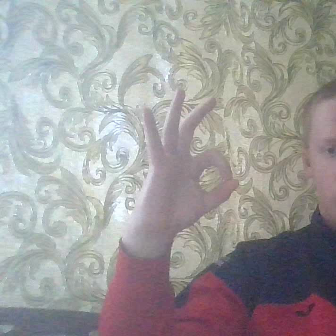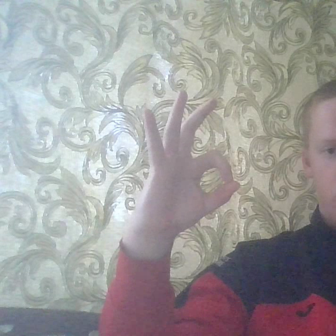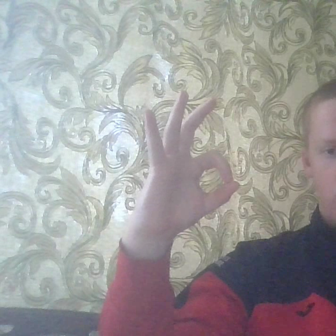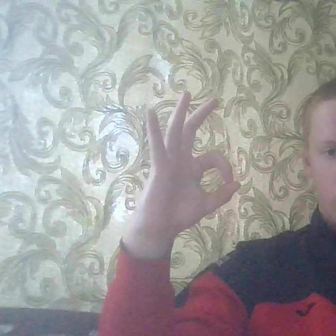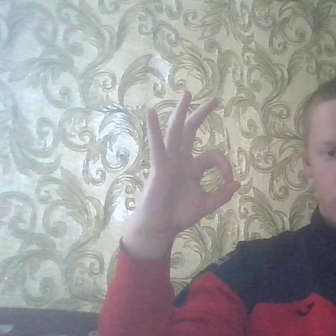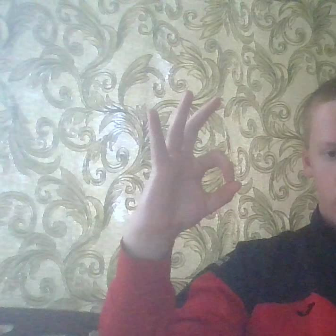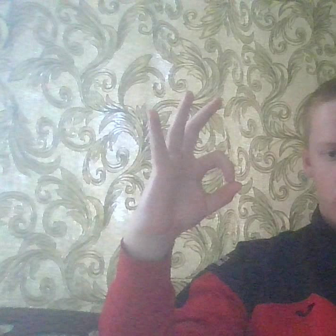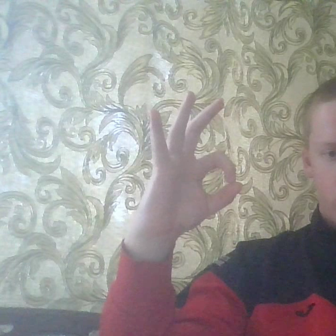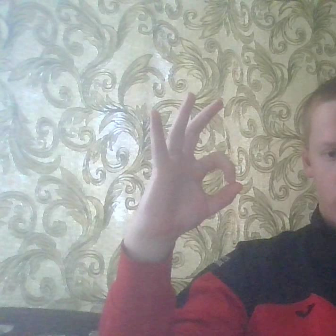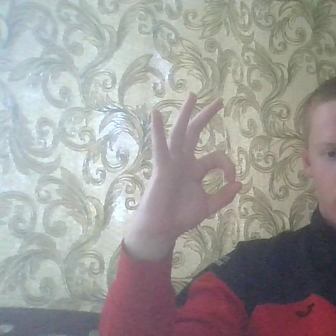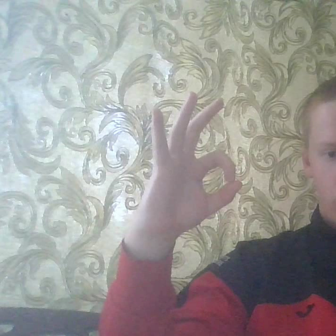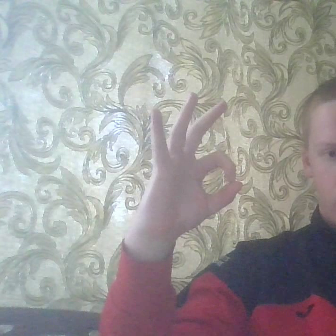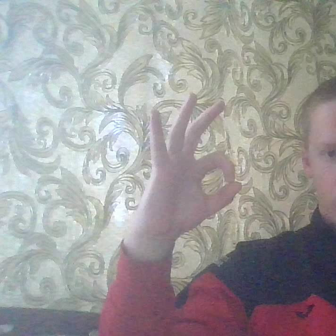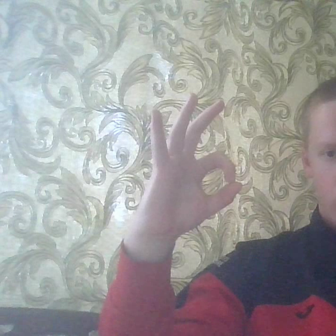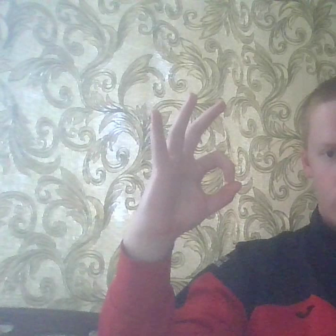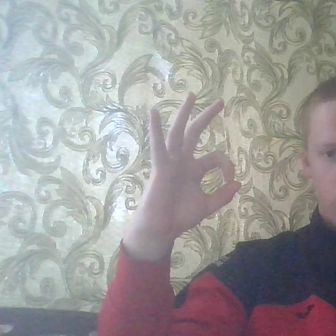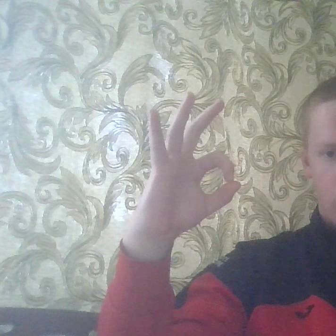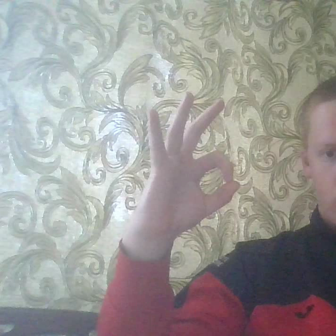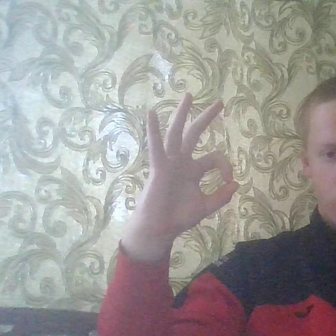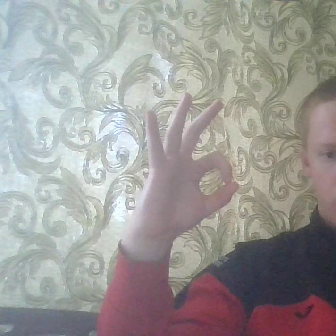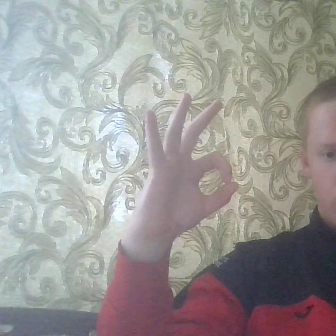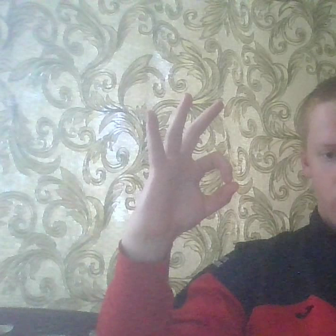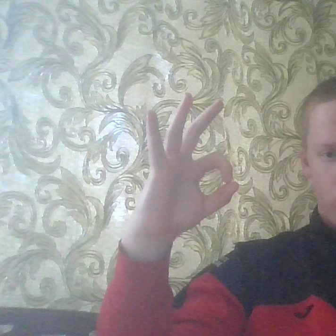О